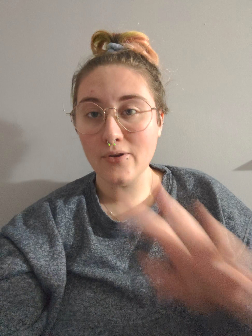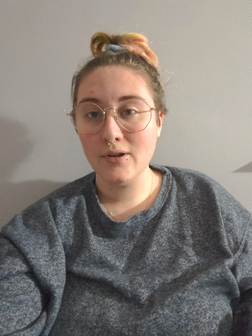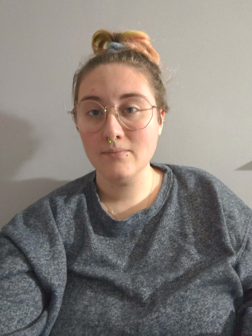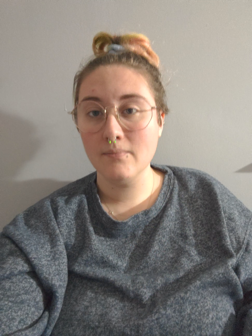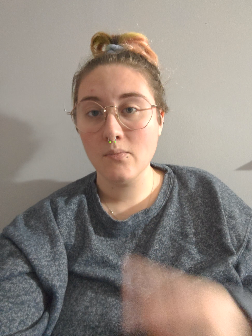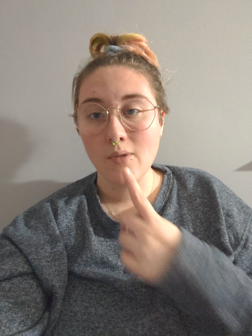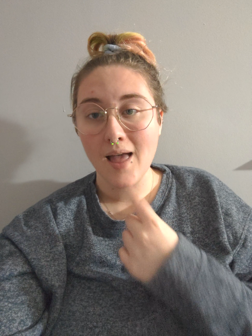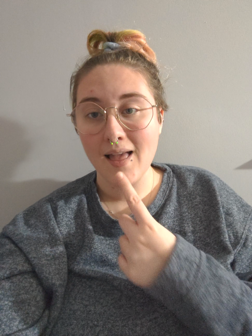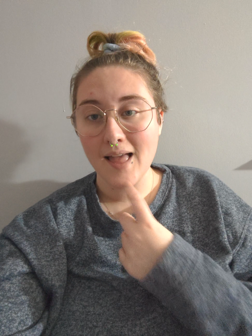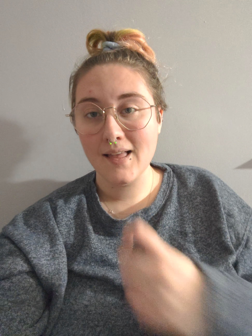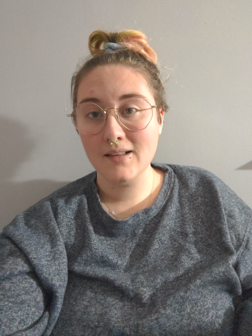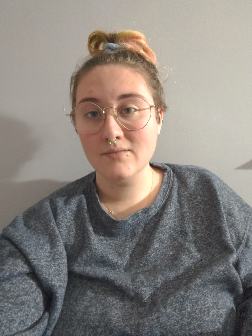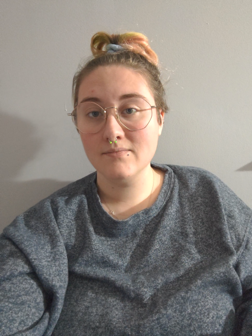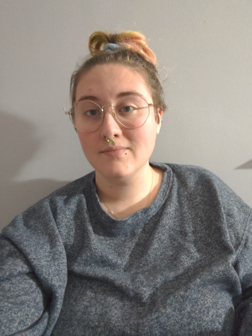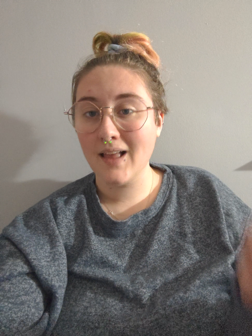red